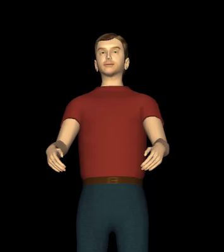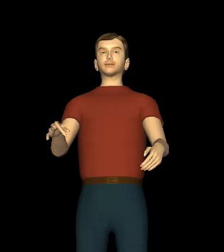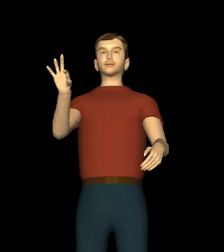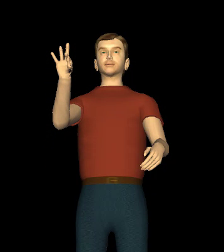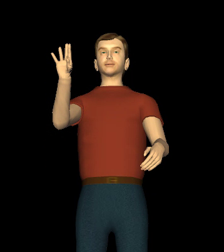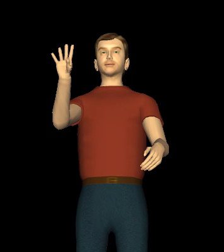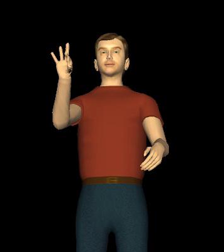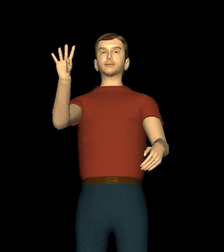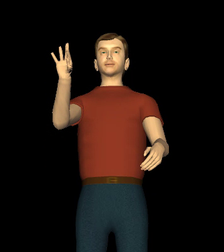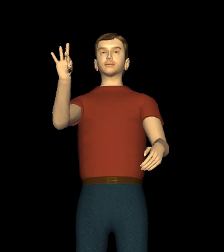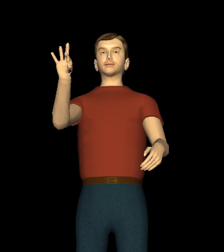50